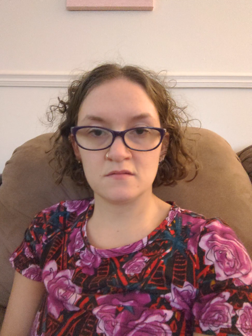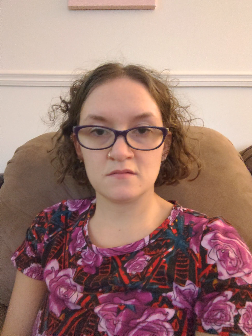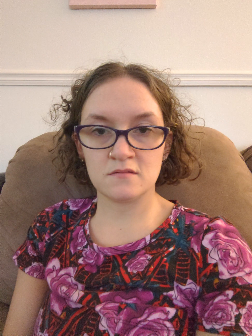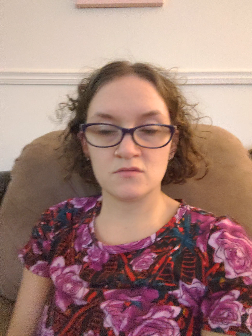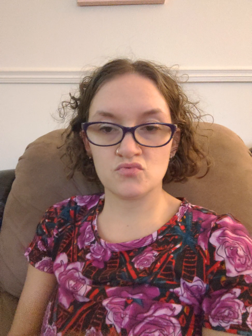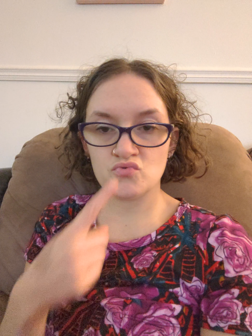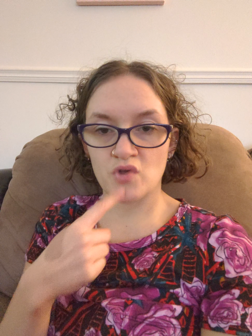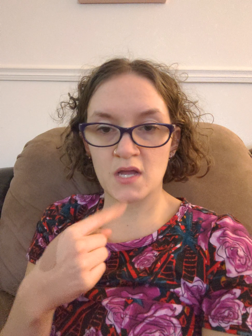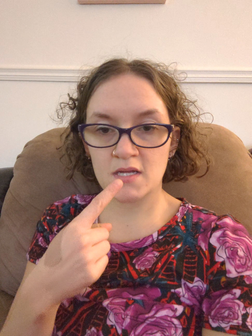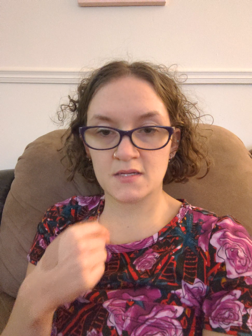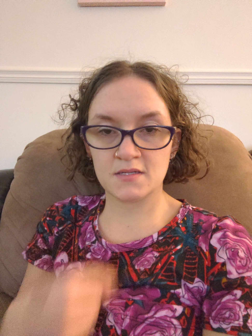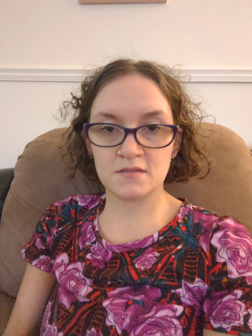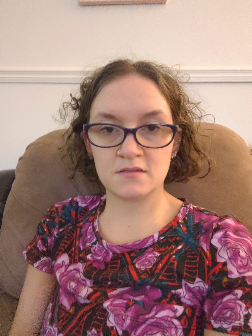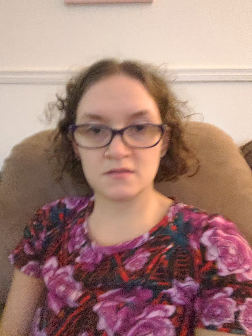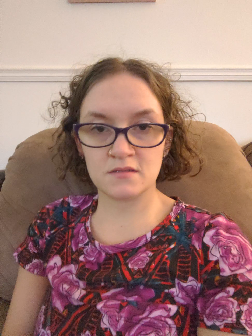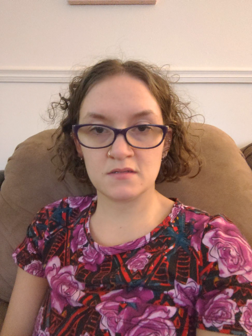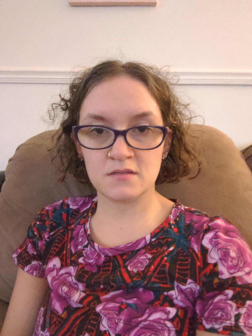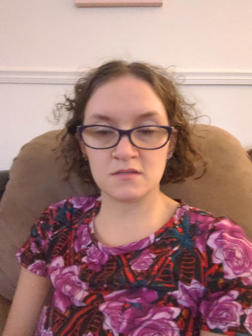red